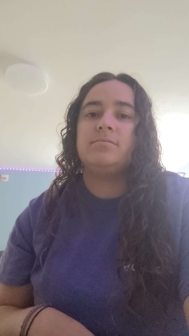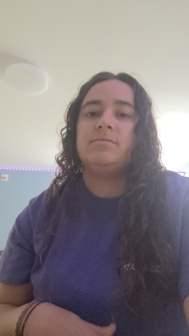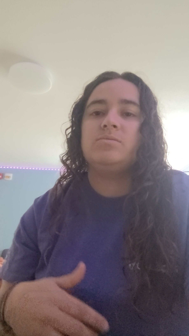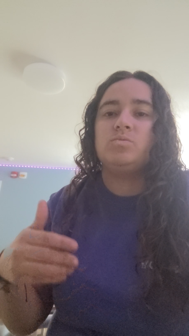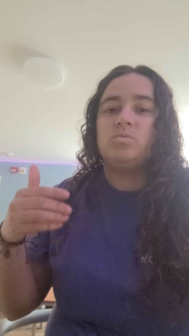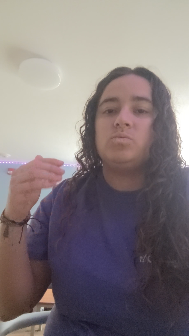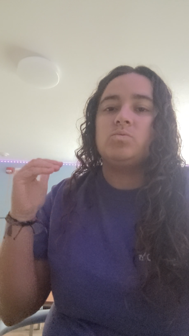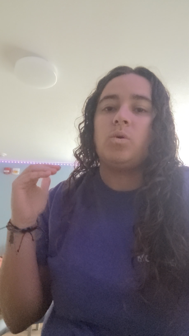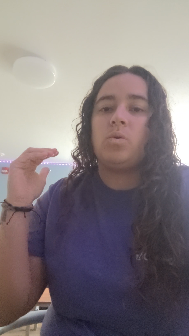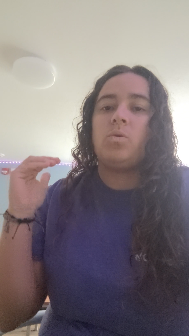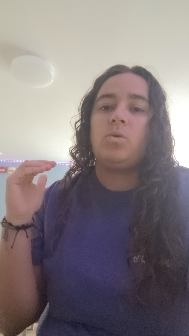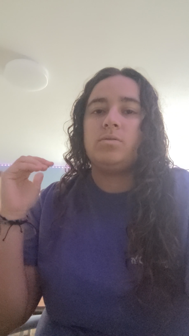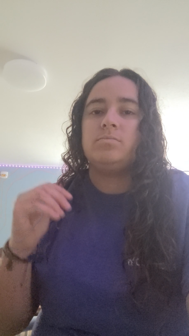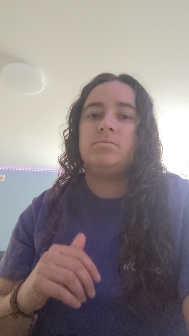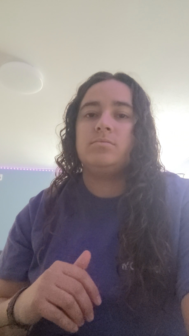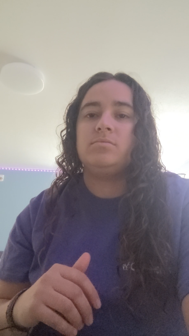short